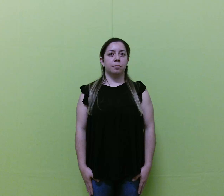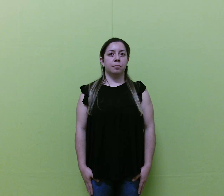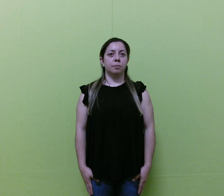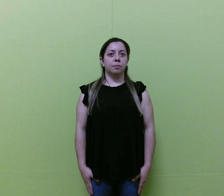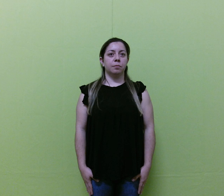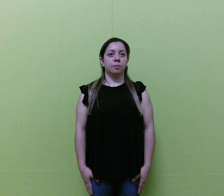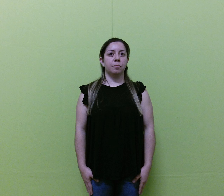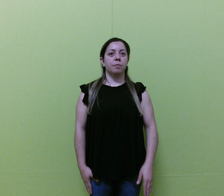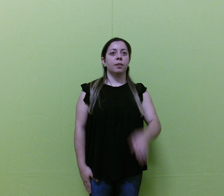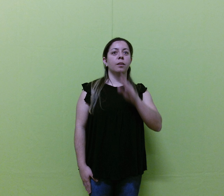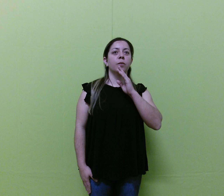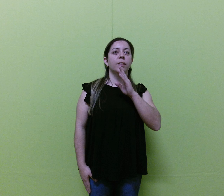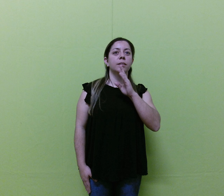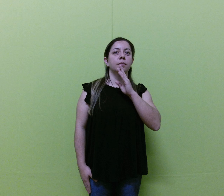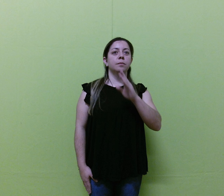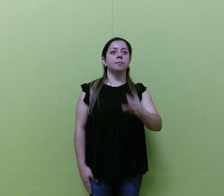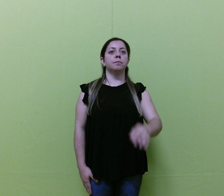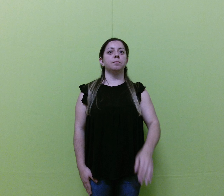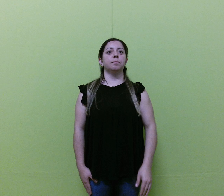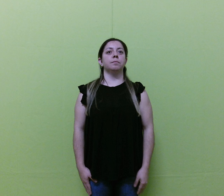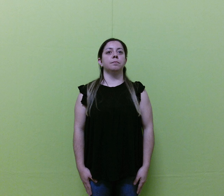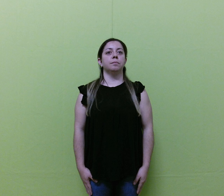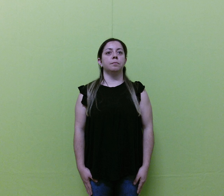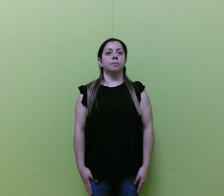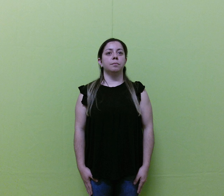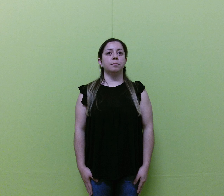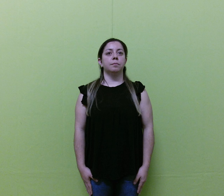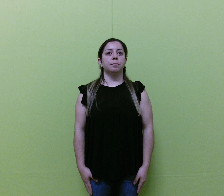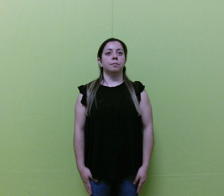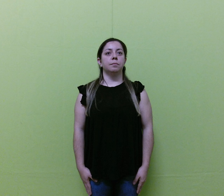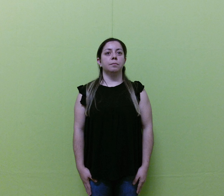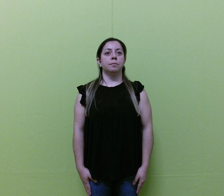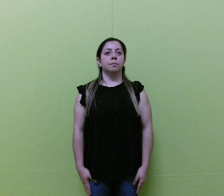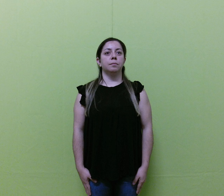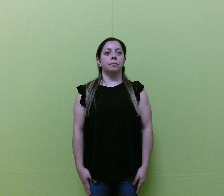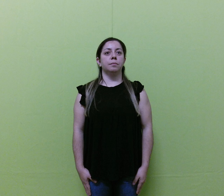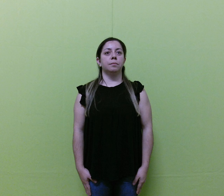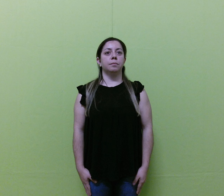conhecer